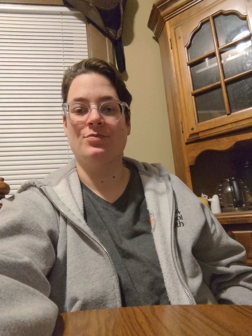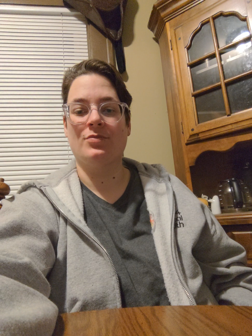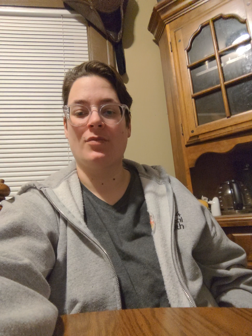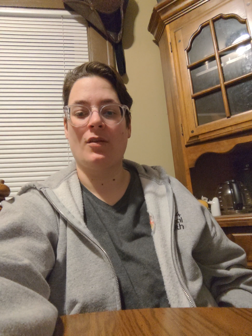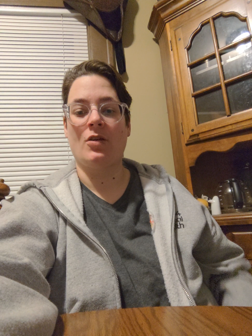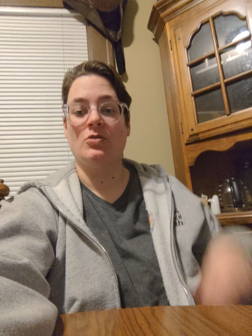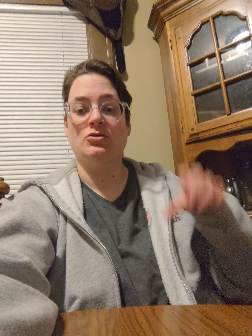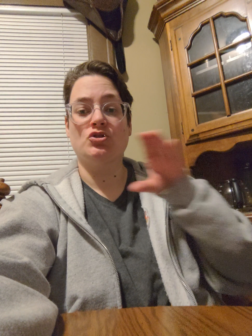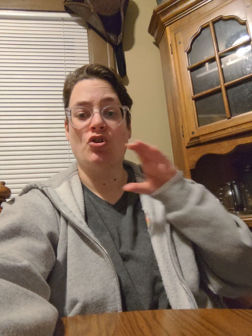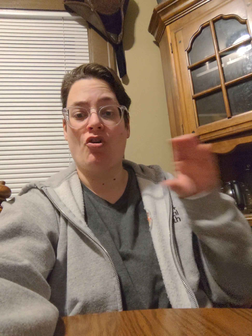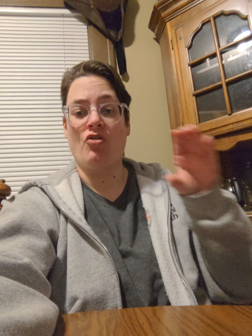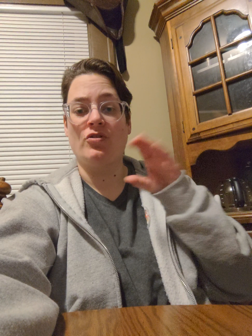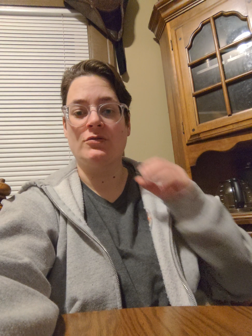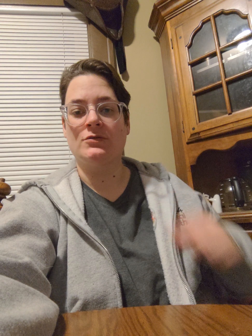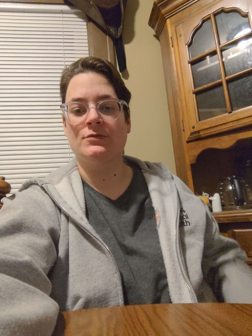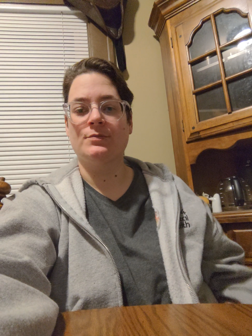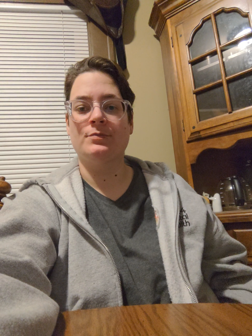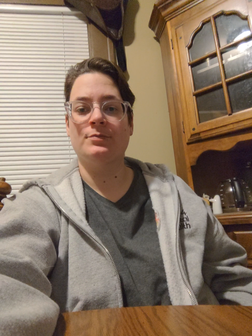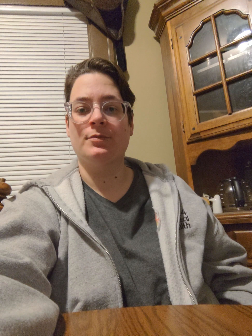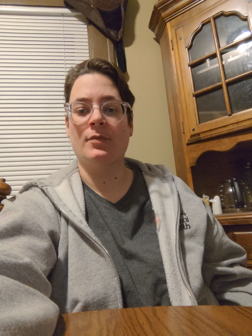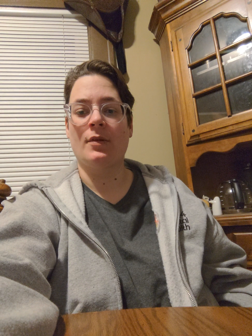chocolate